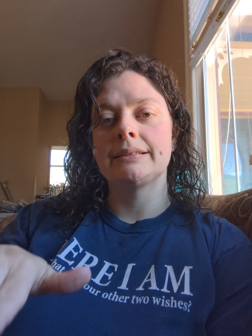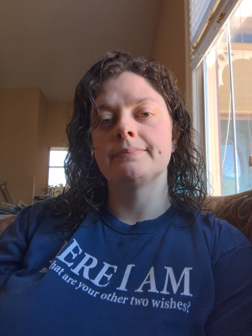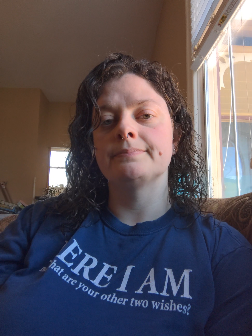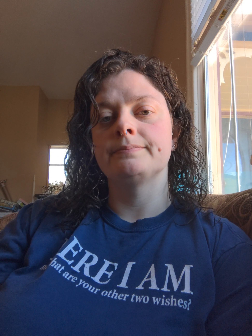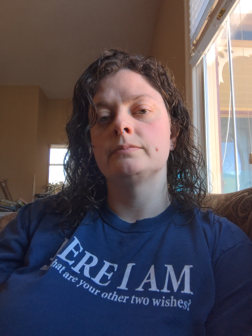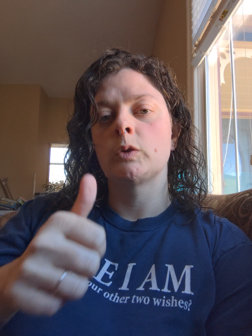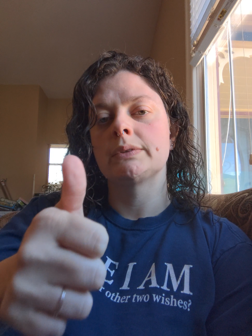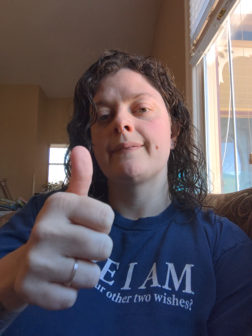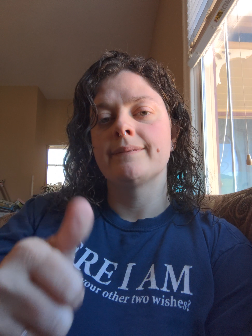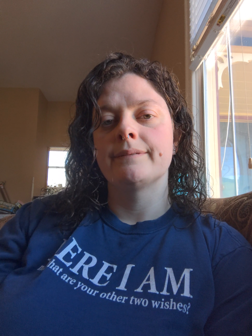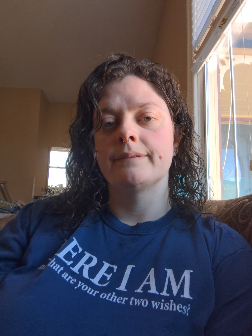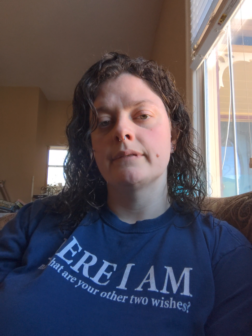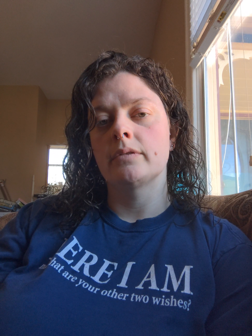yourself